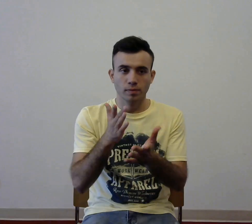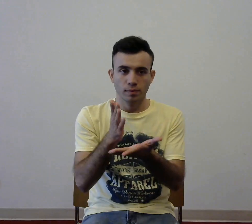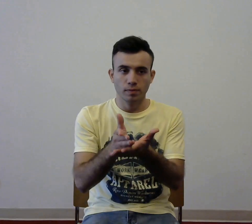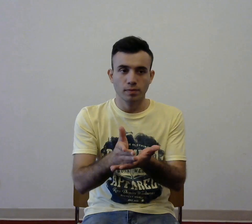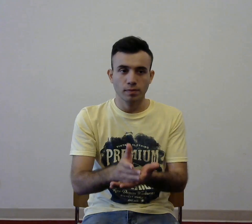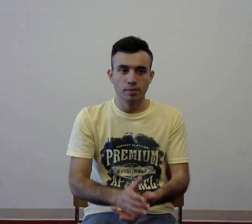var